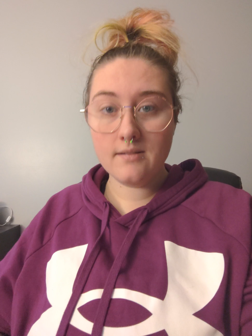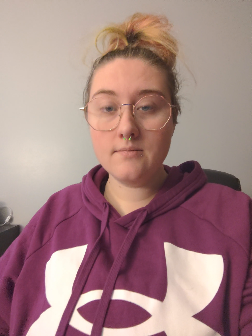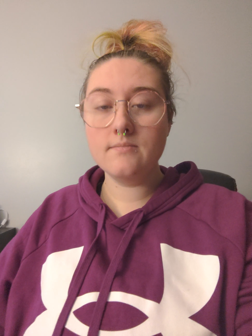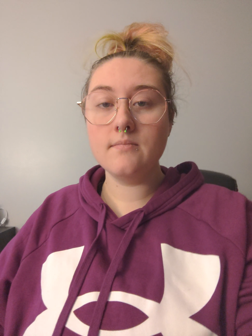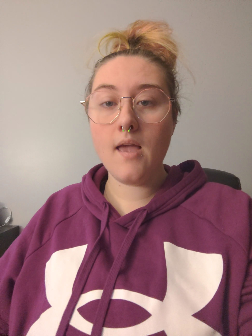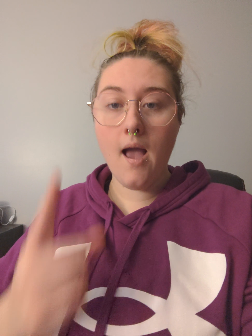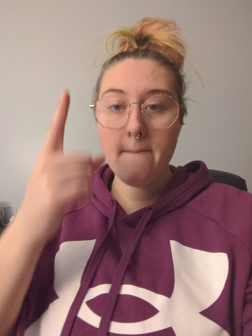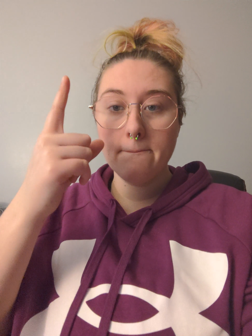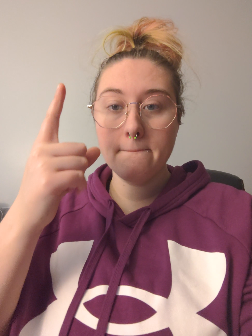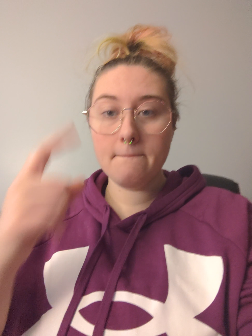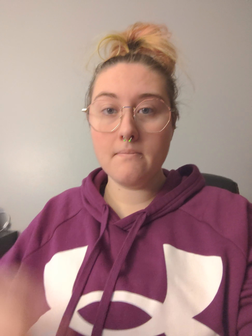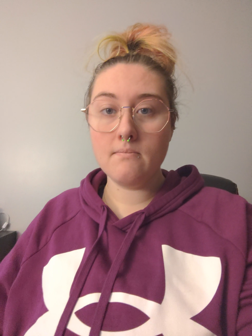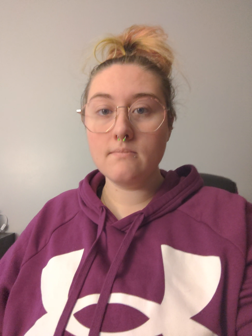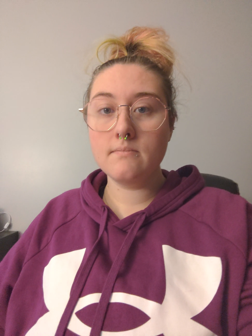up